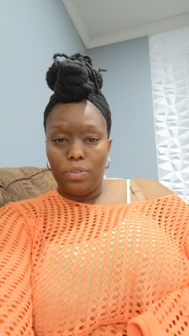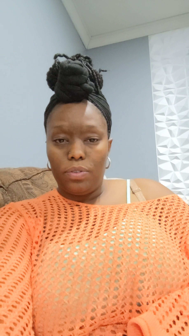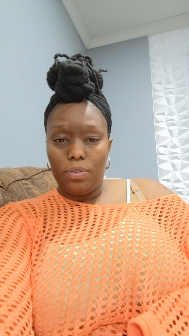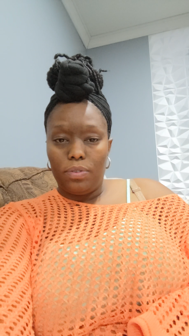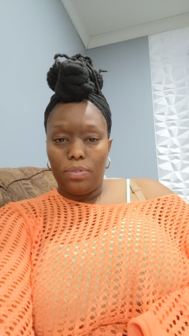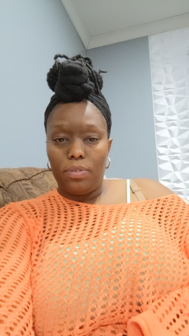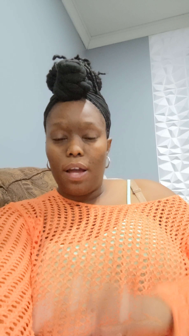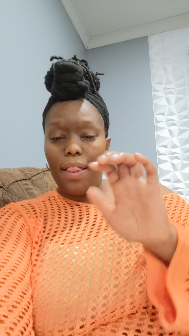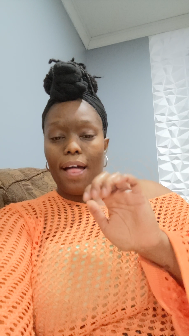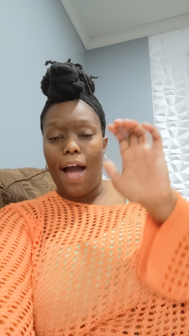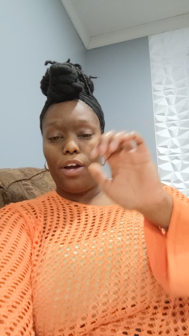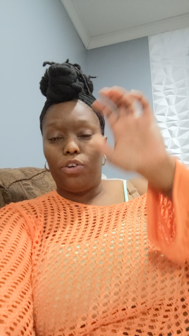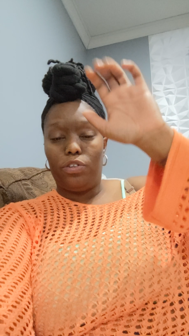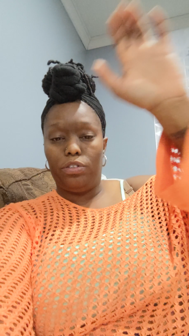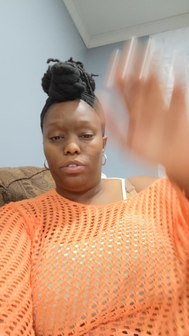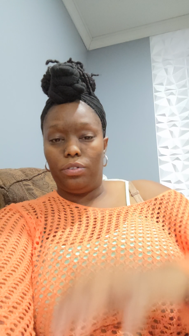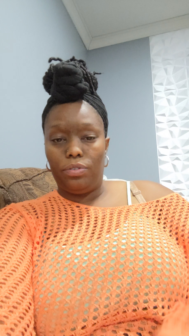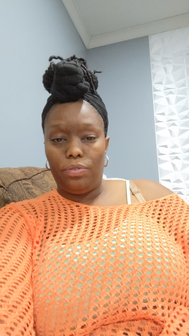ladder